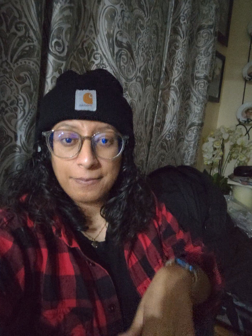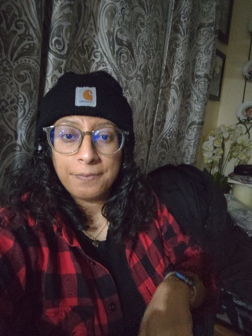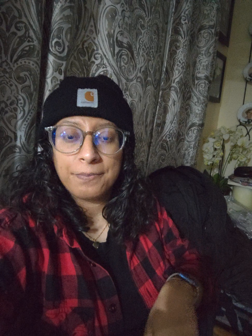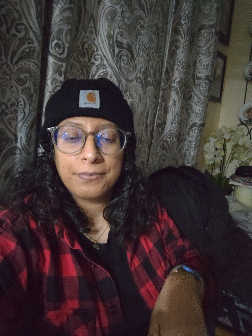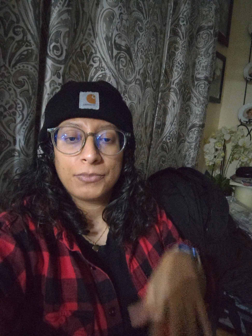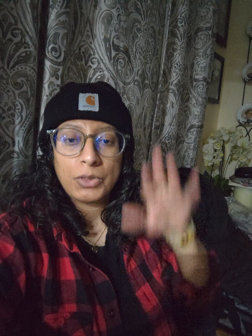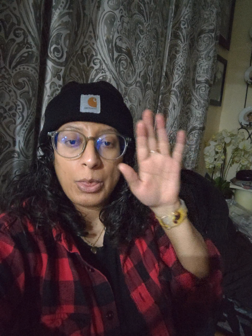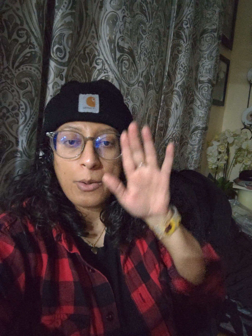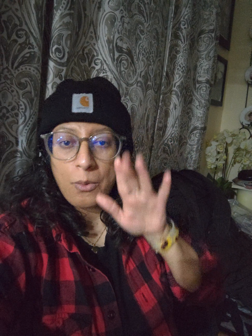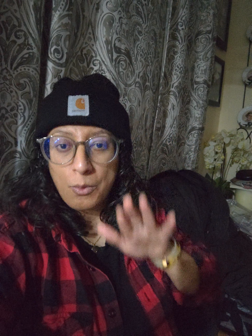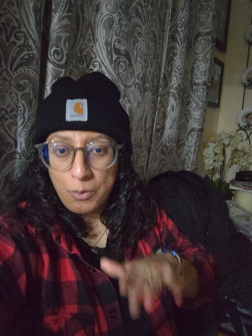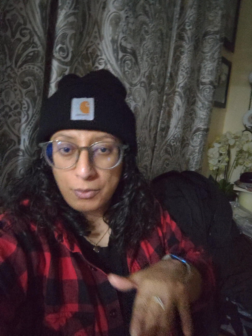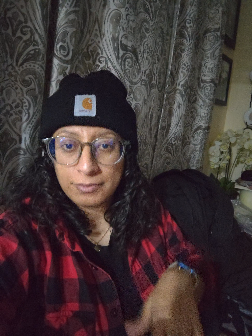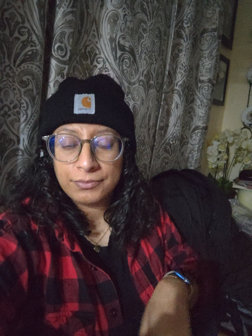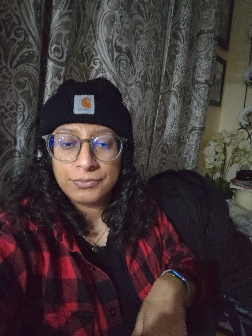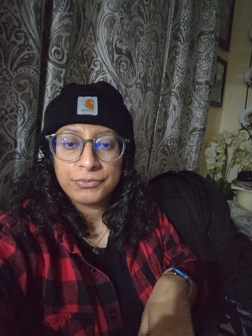snow